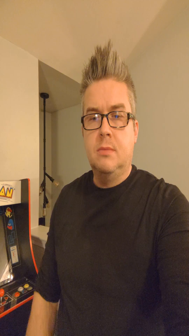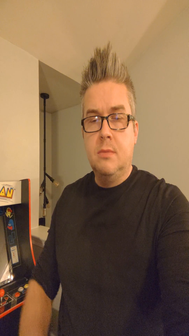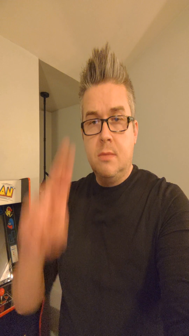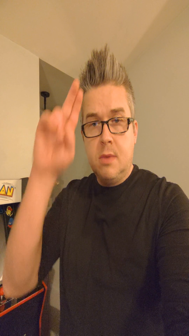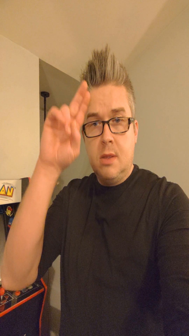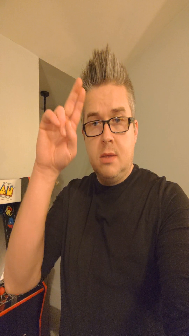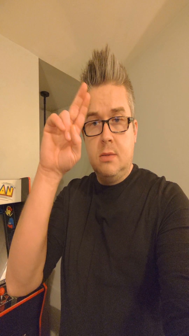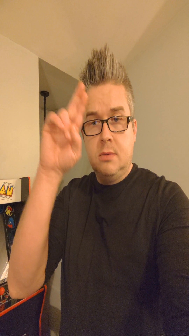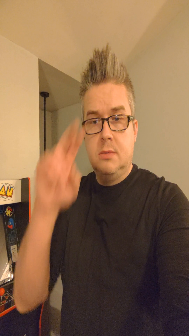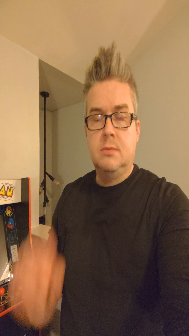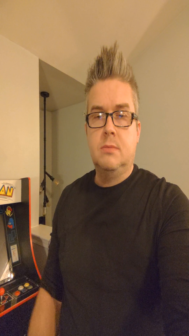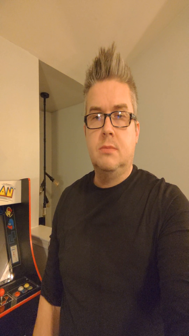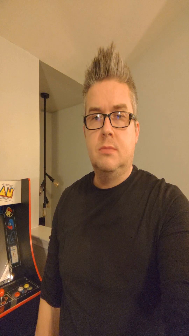uncle